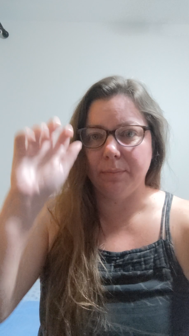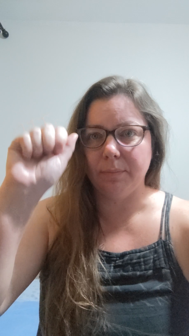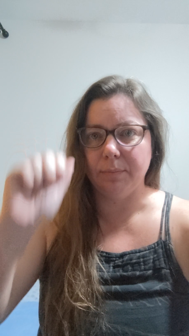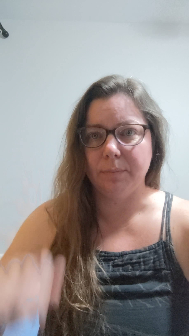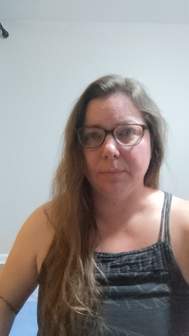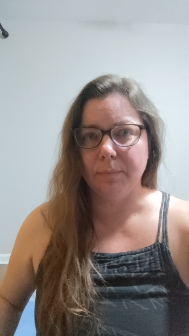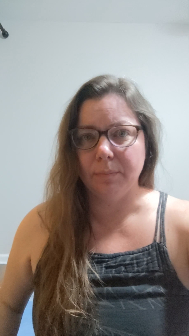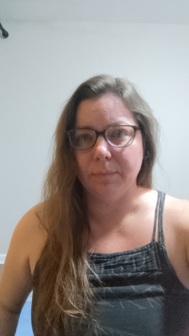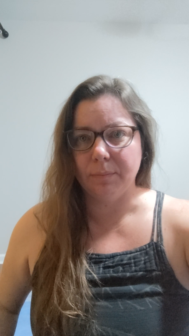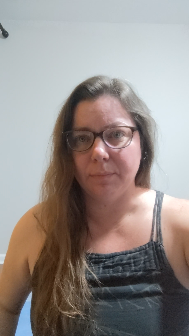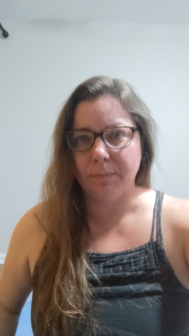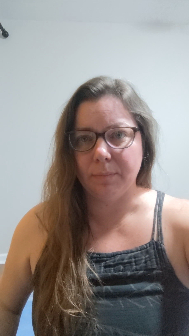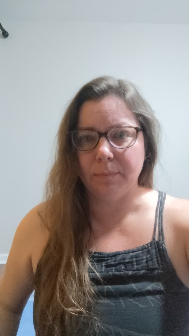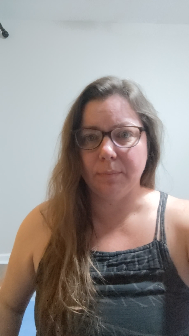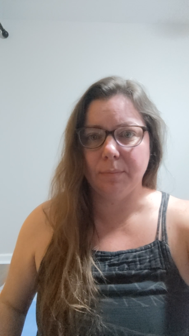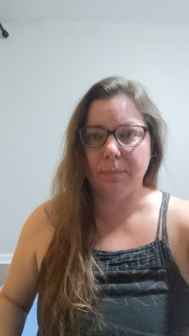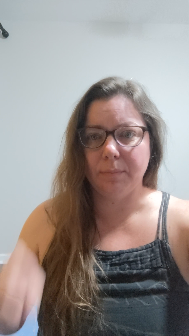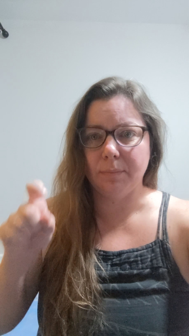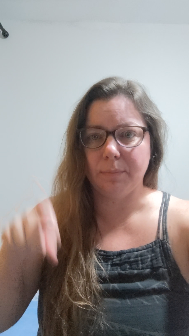must